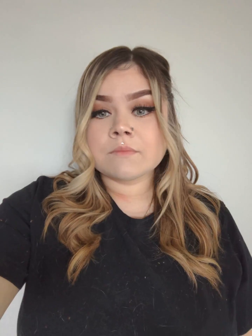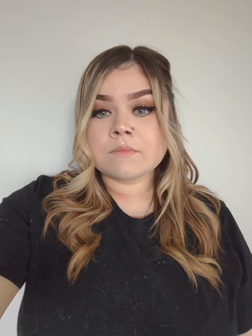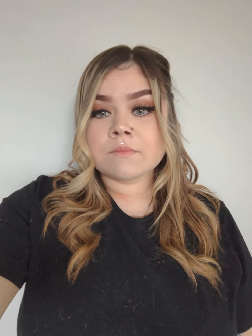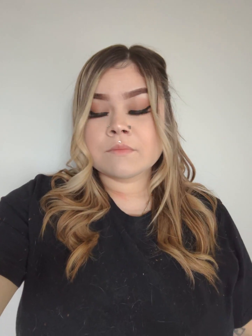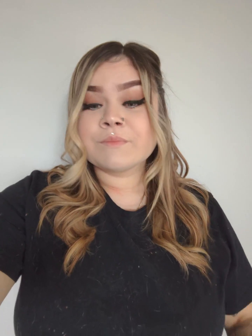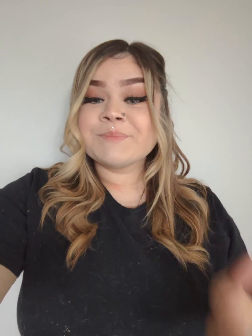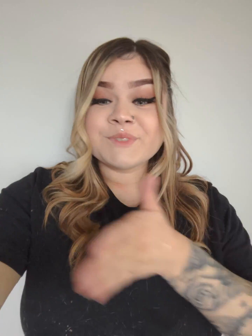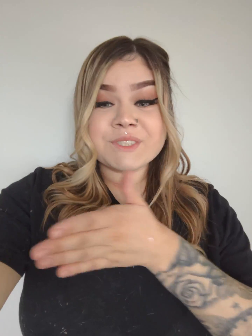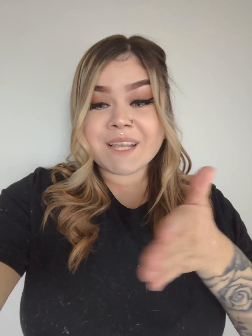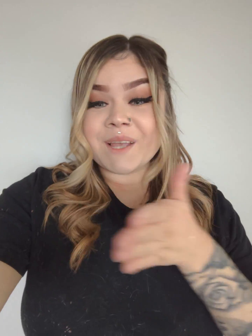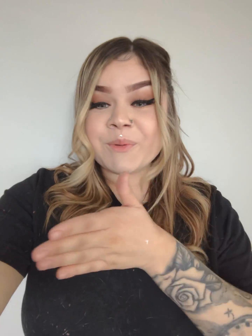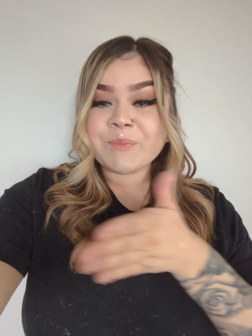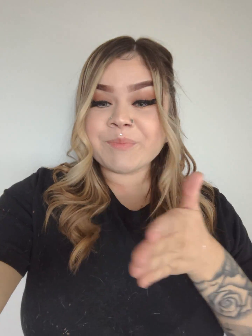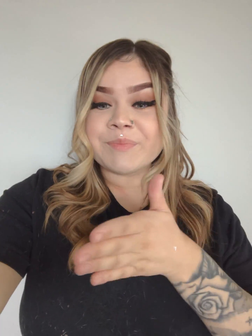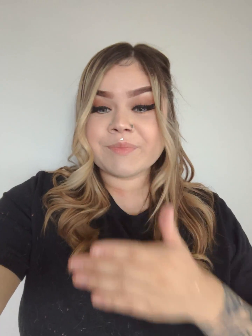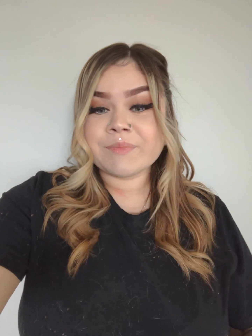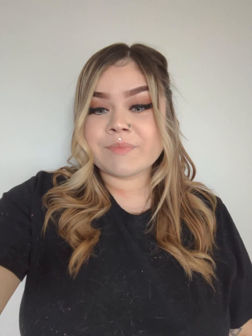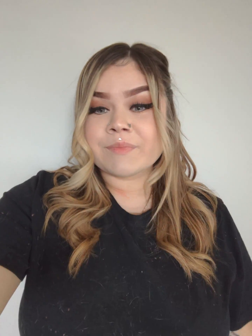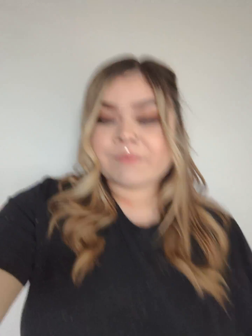share